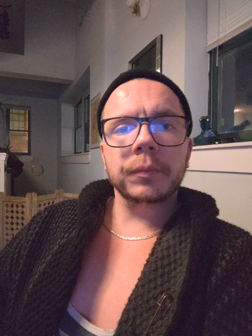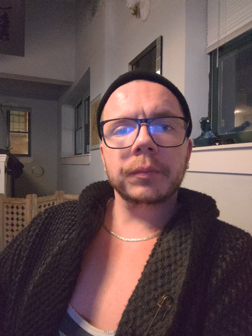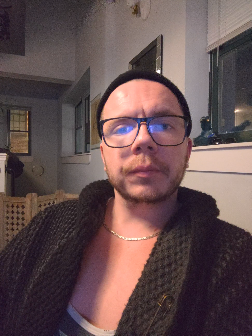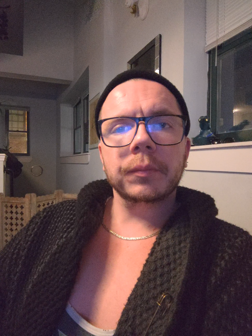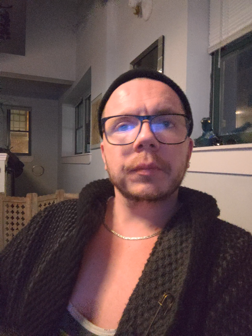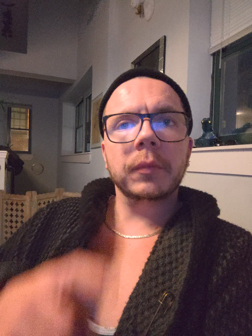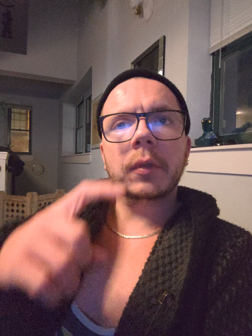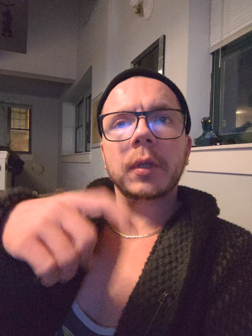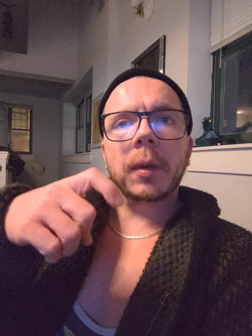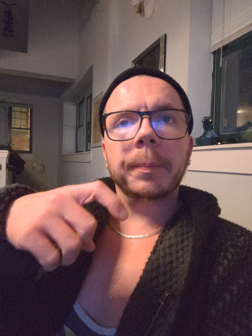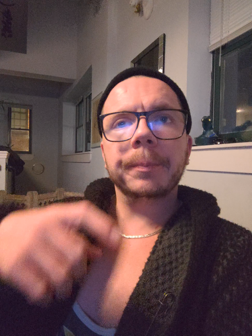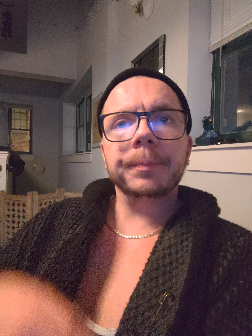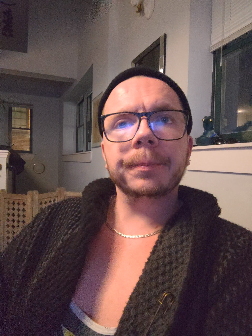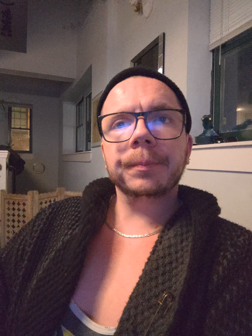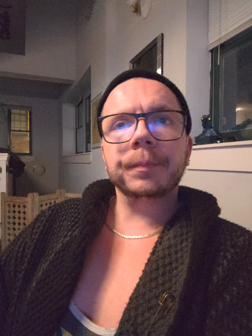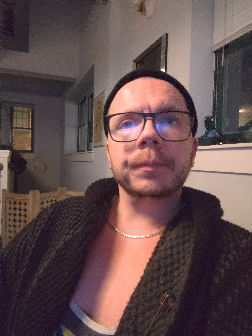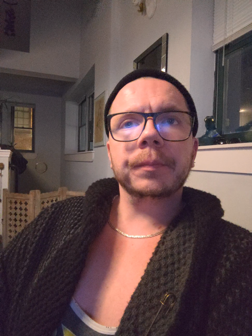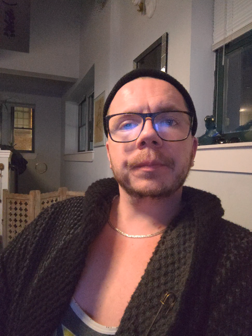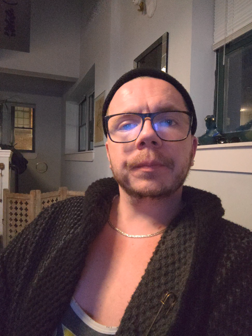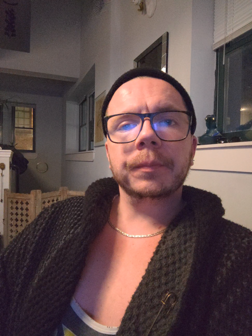time